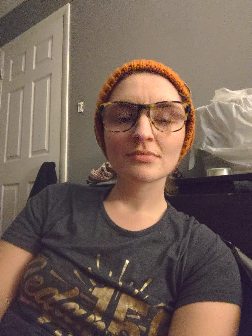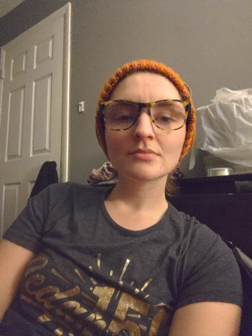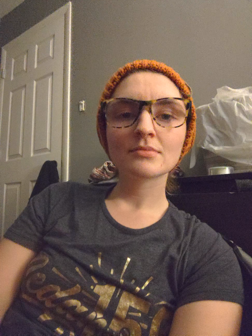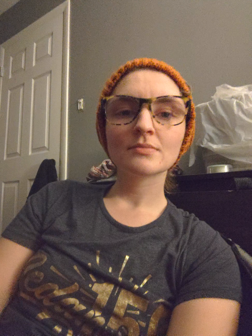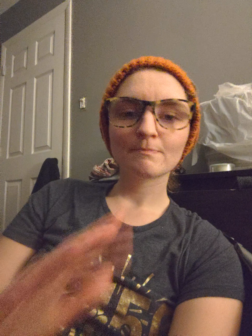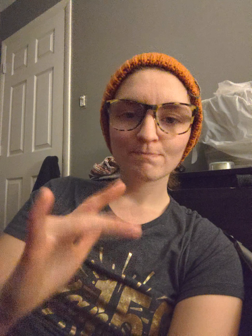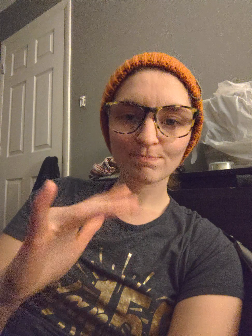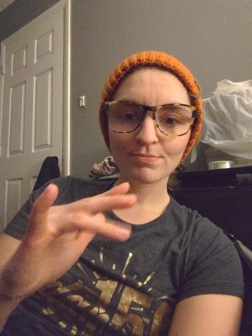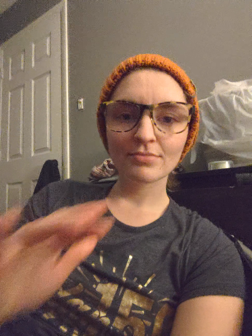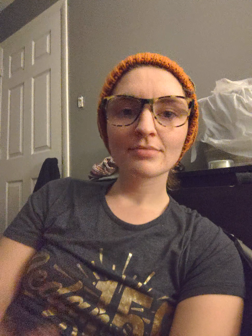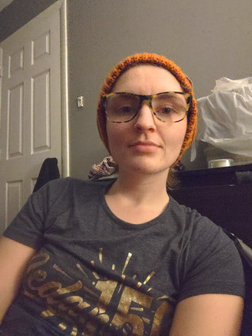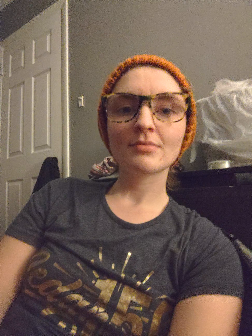finger